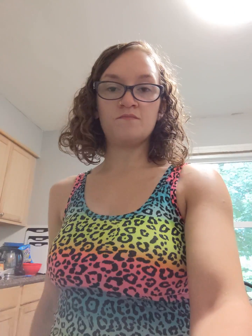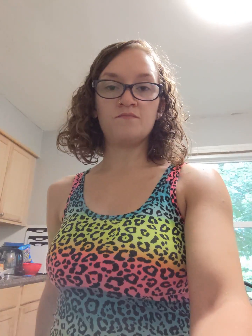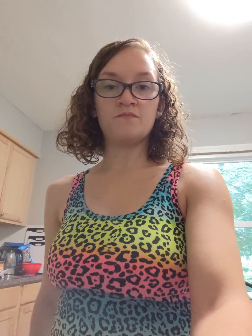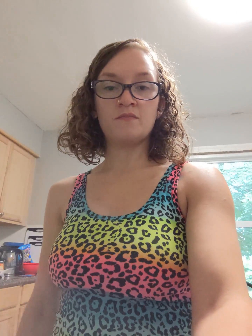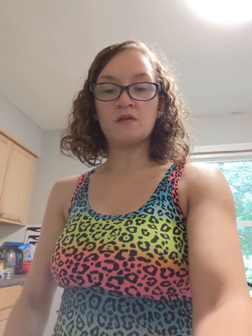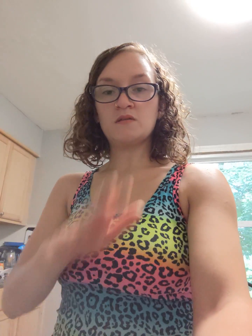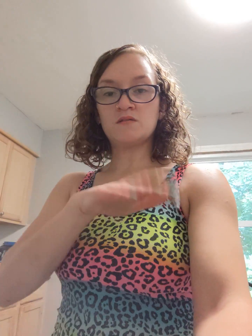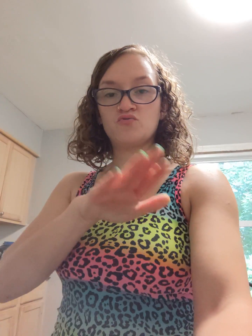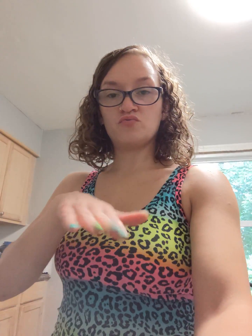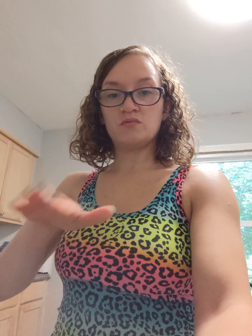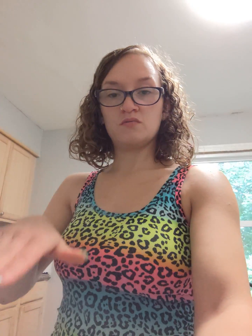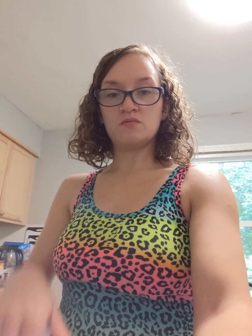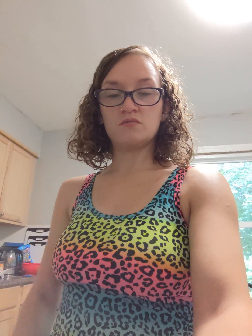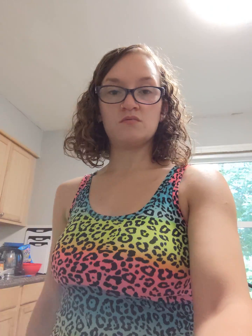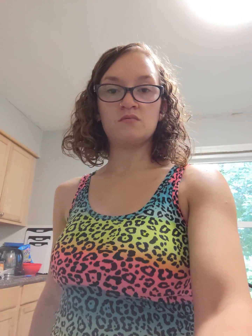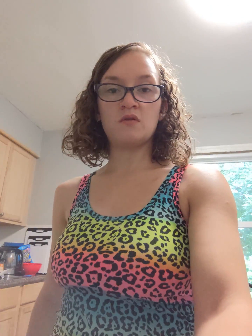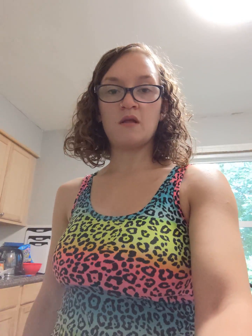children